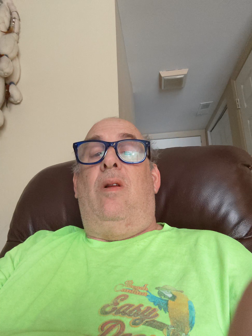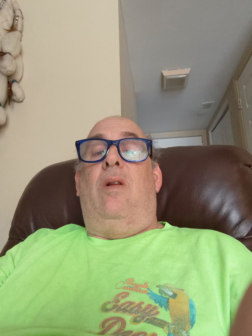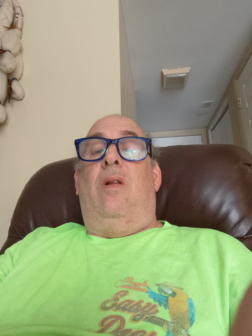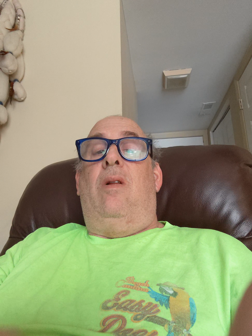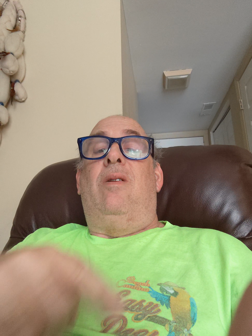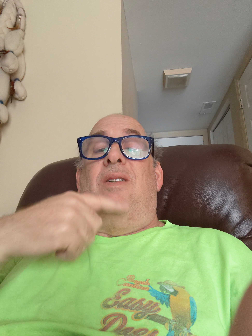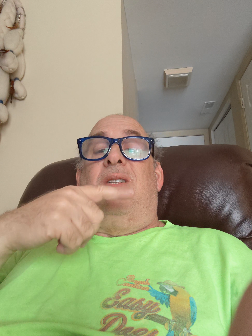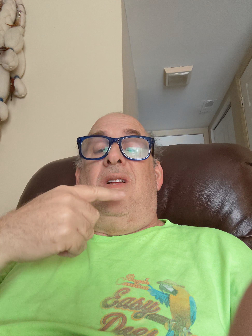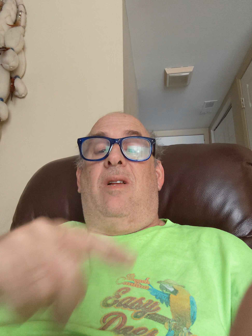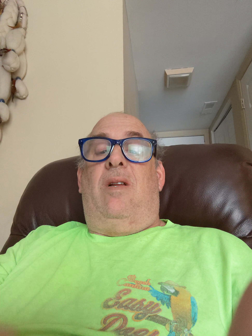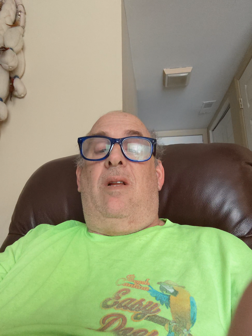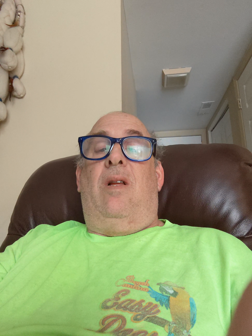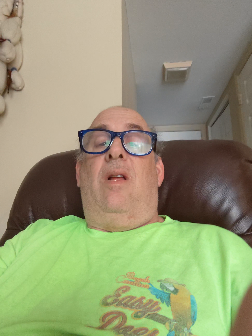say